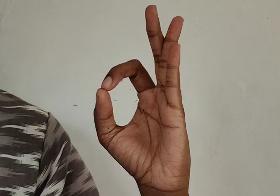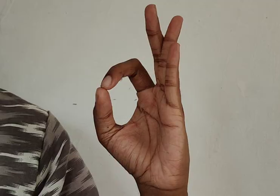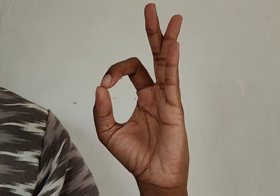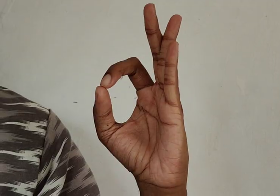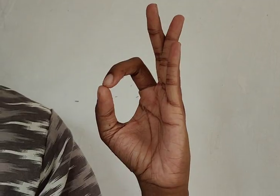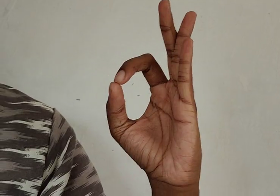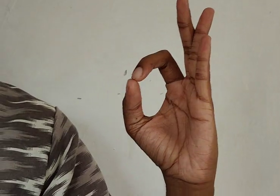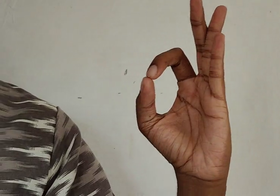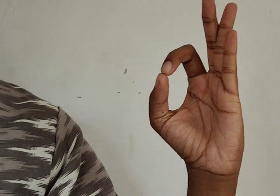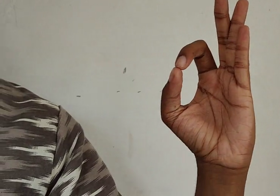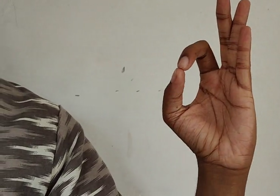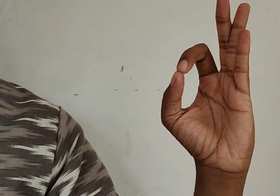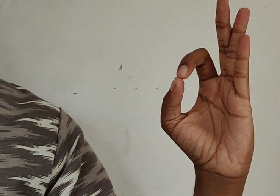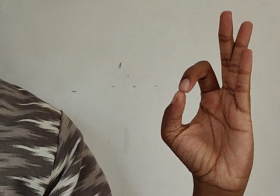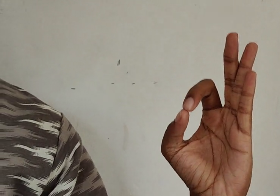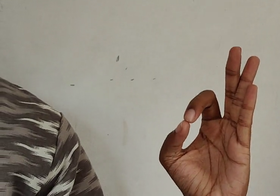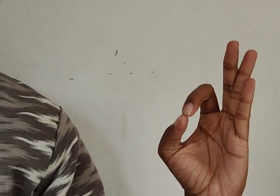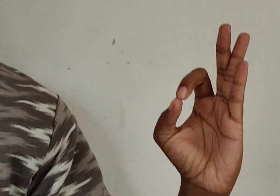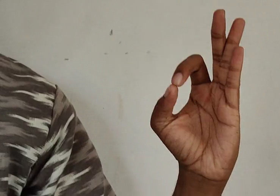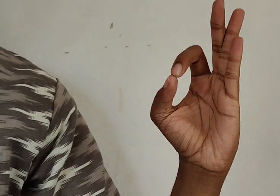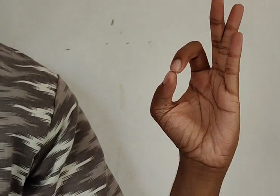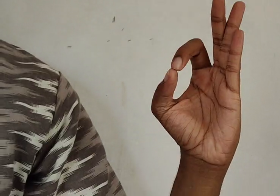ഔ